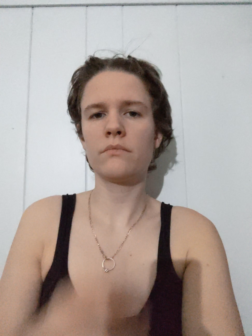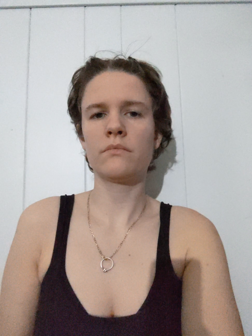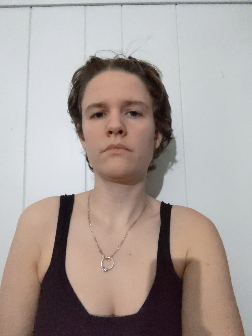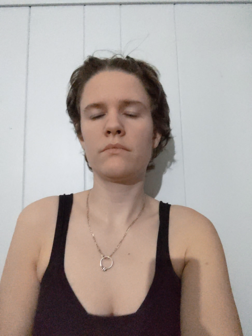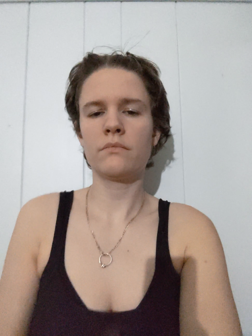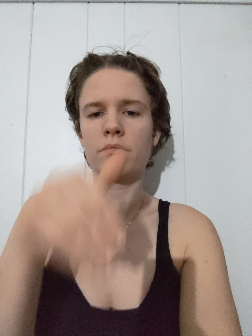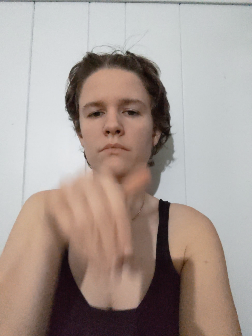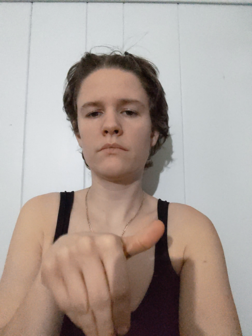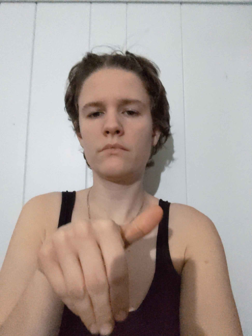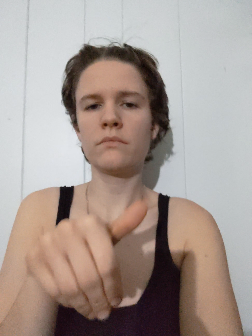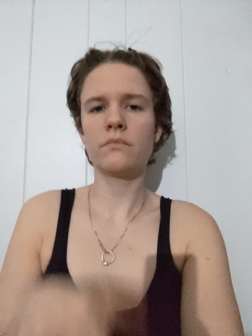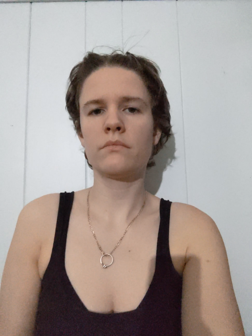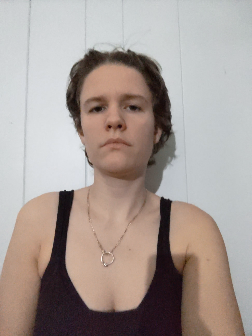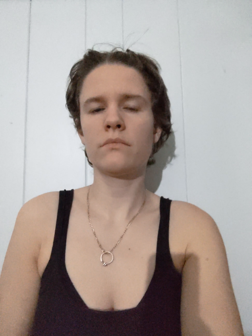night